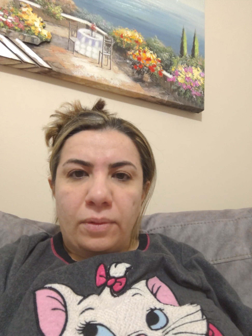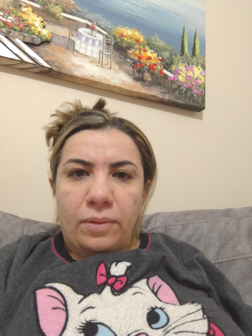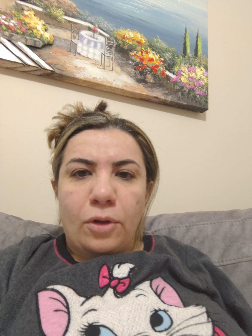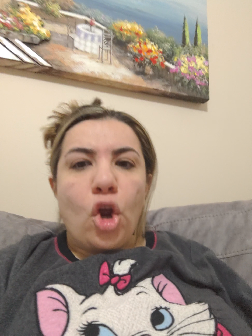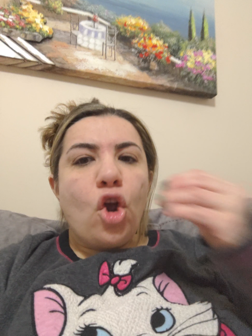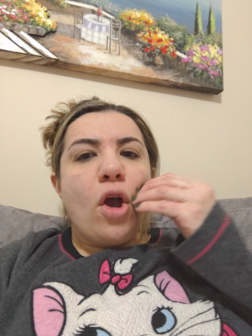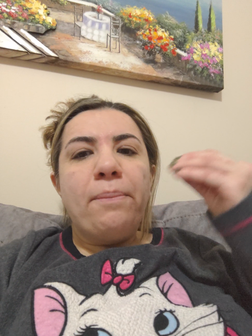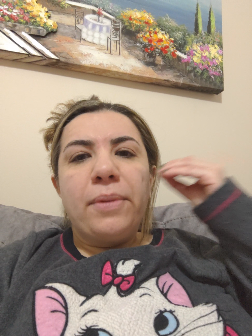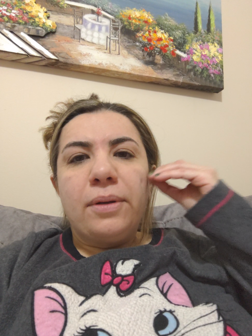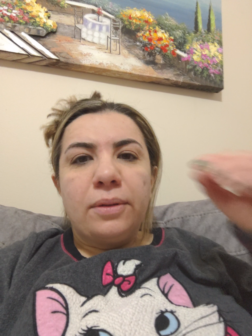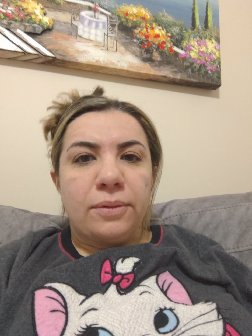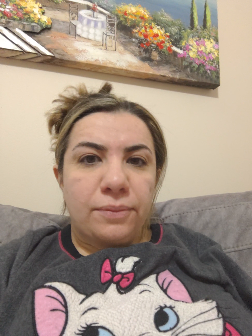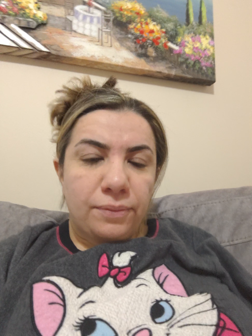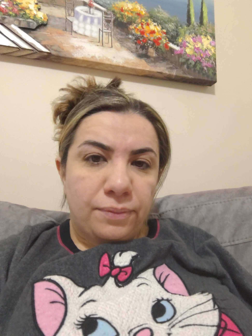home